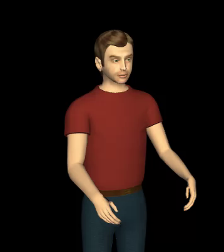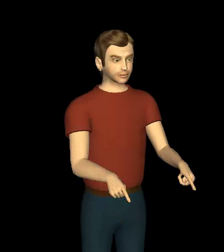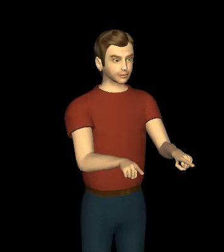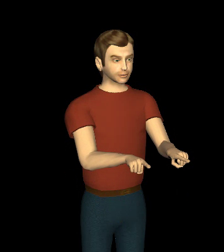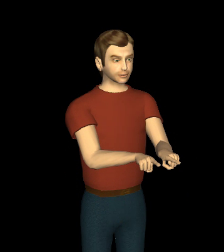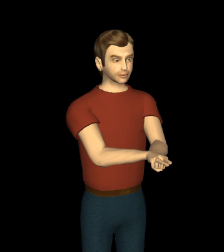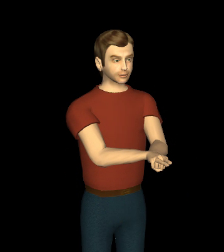نفس